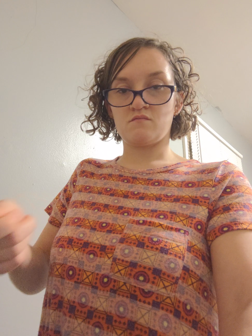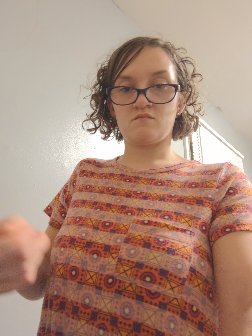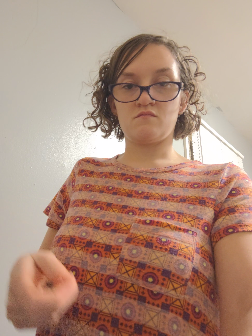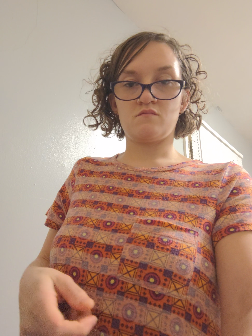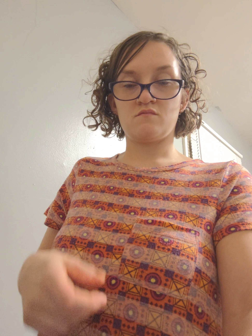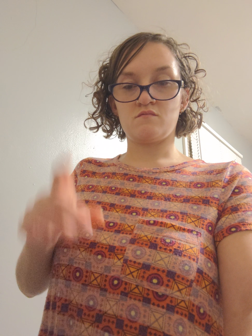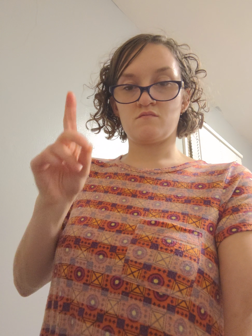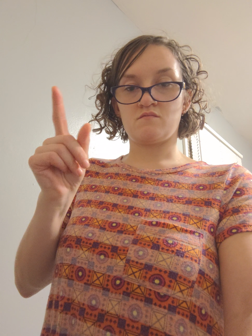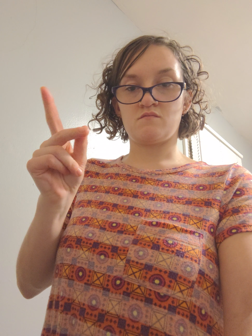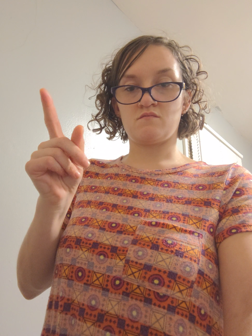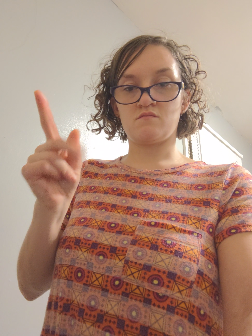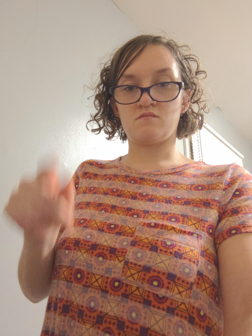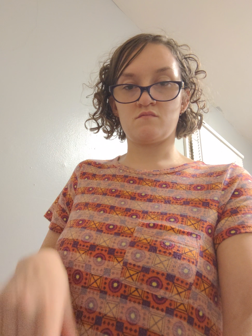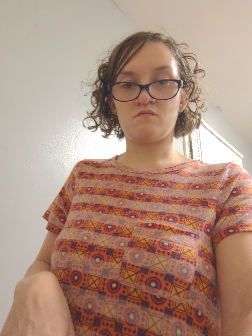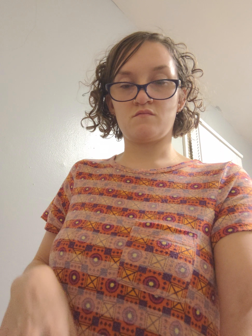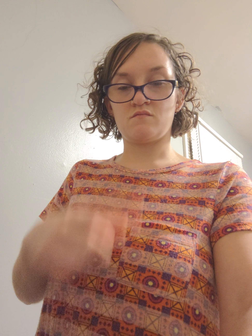dog